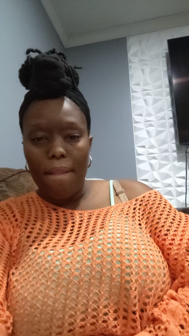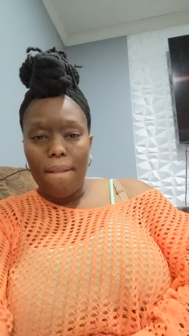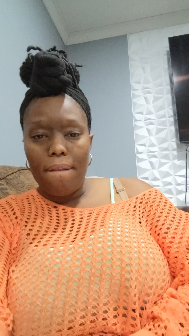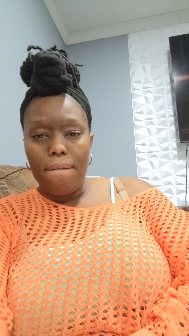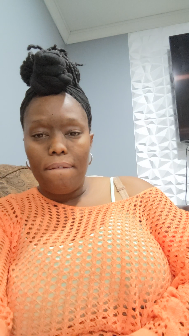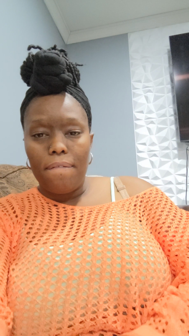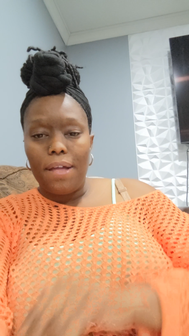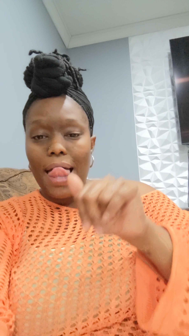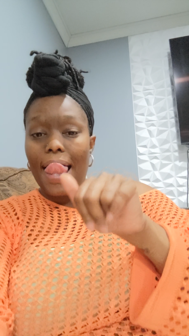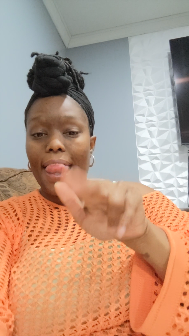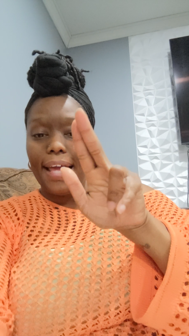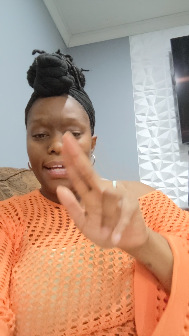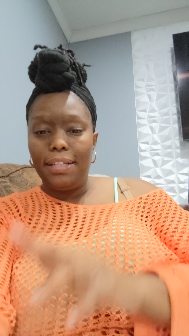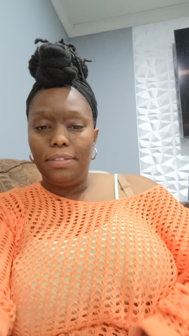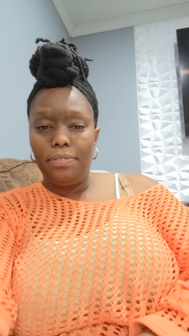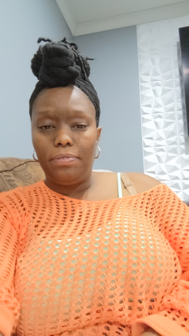lick